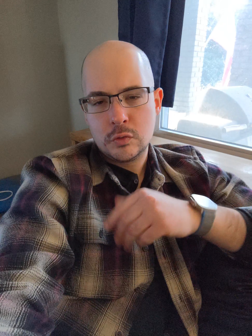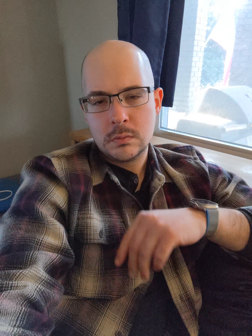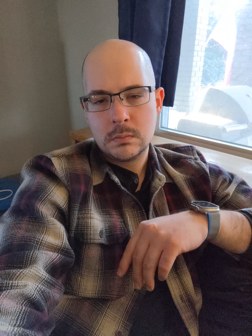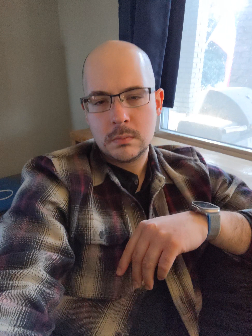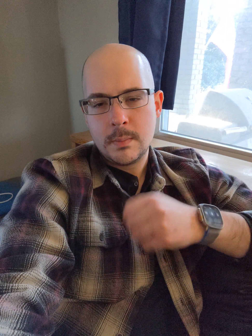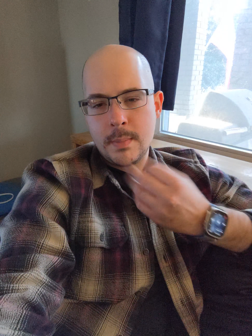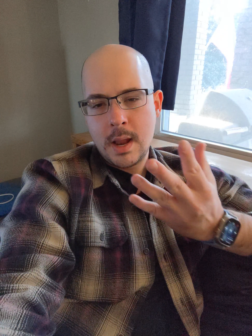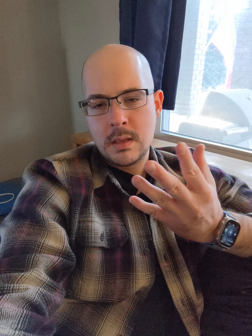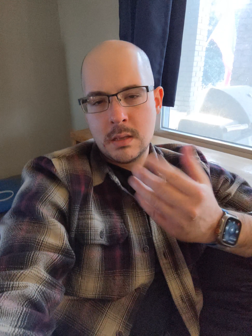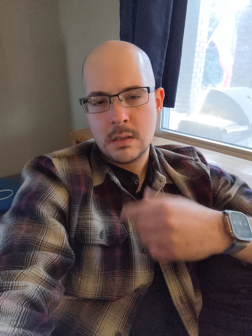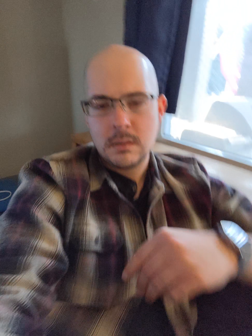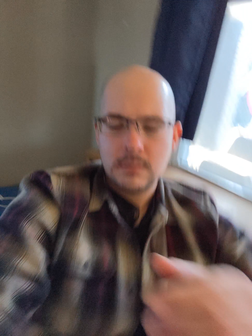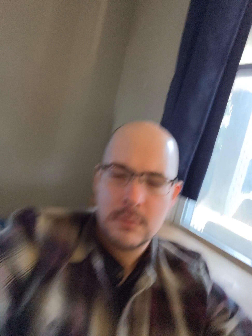many